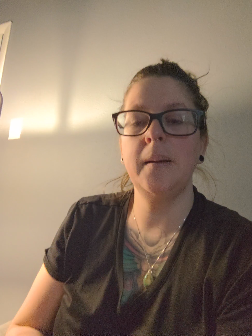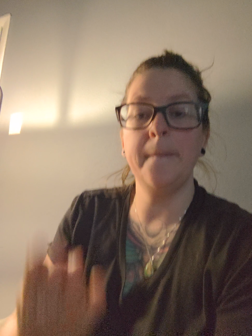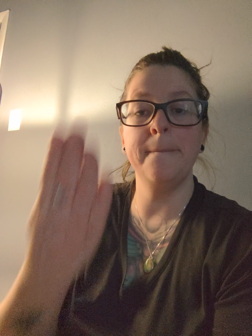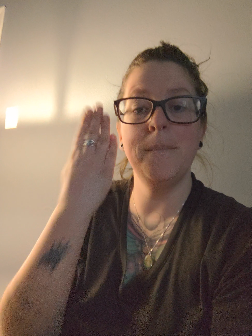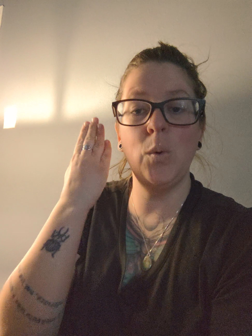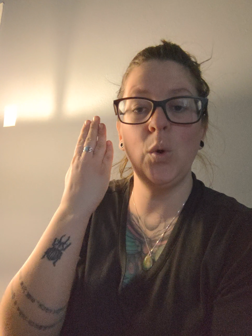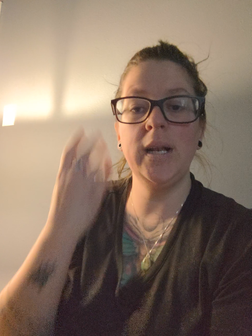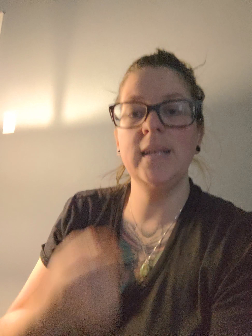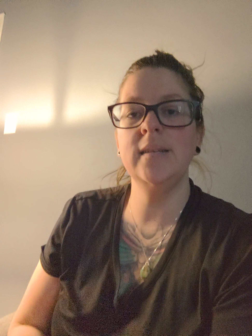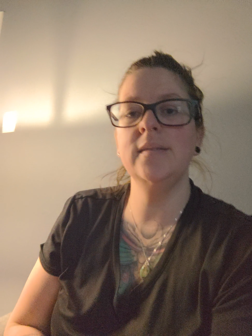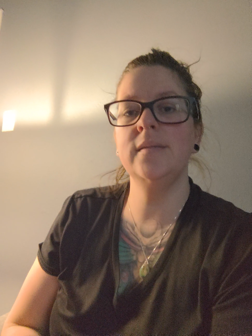morning